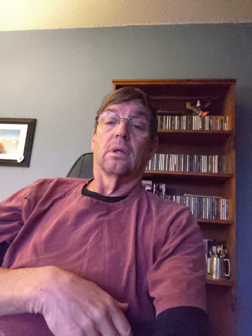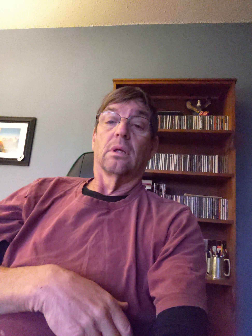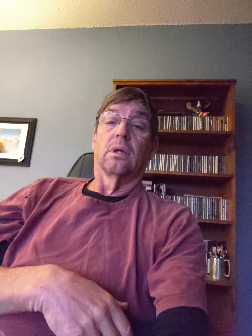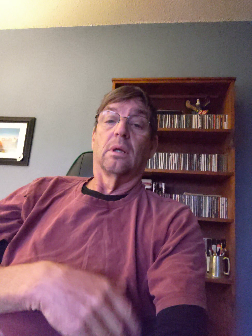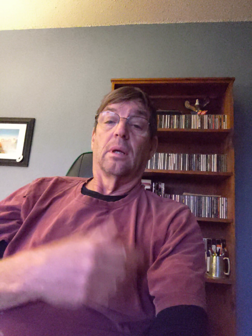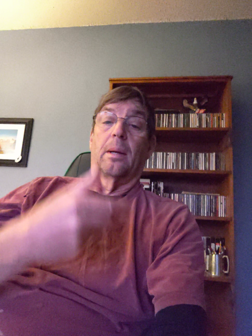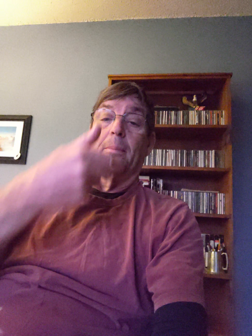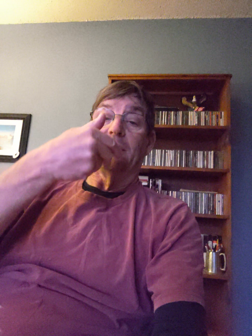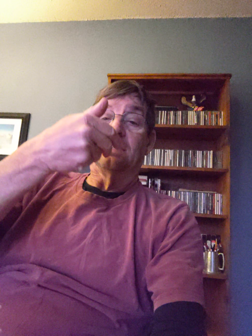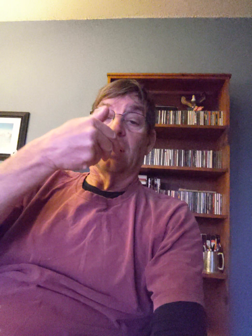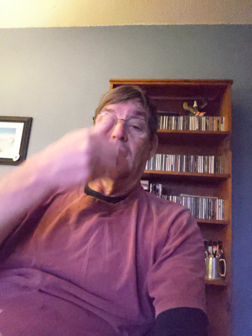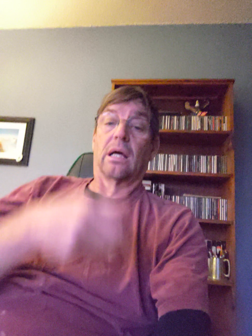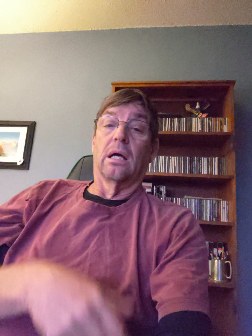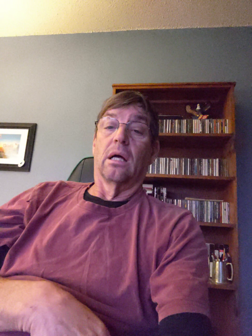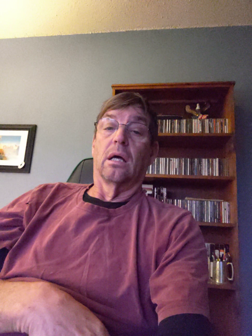pizza